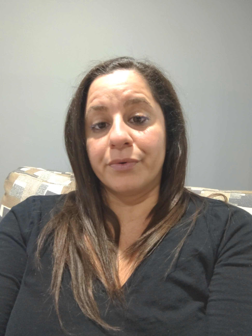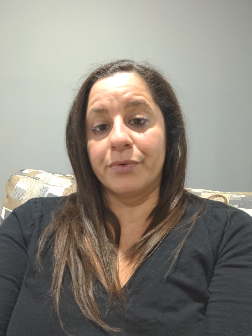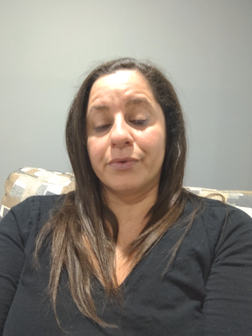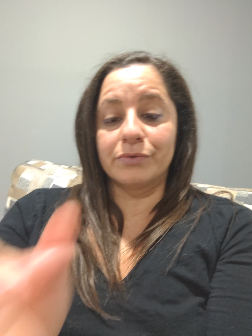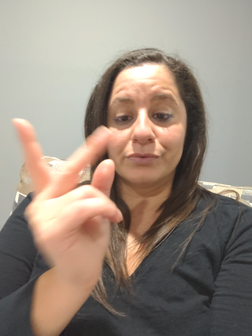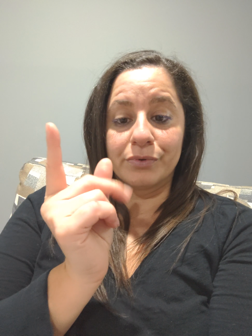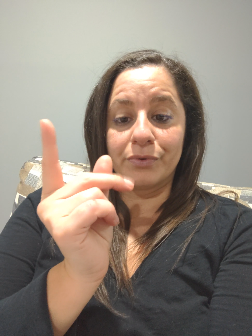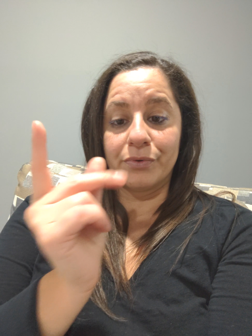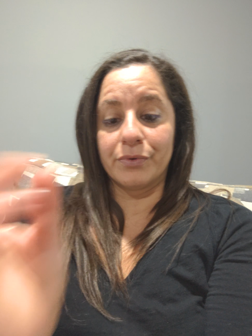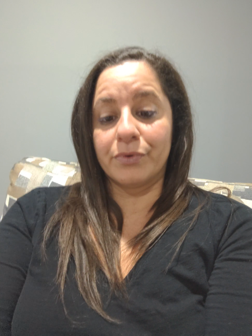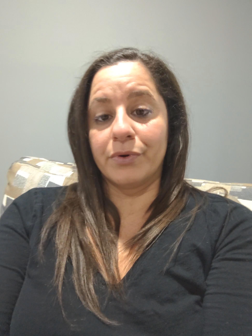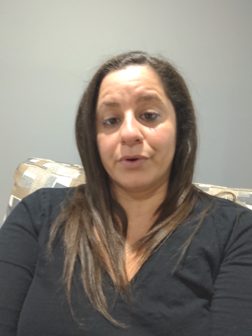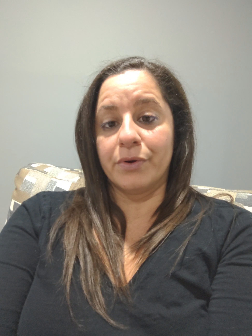dog